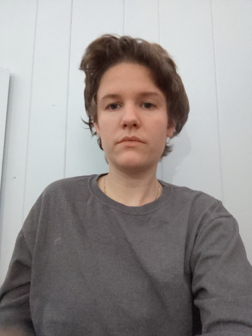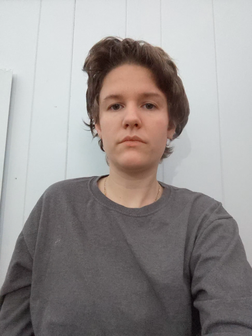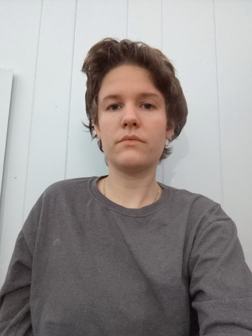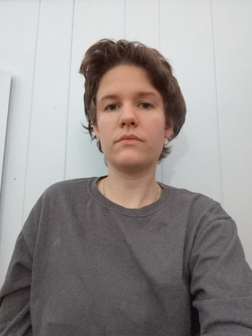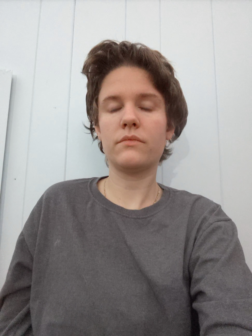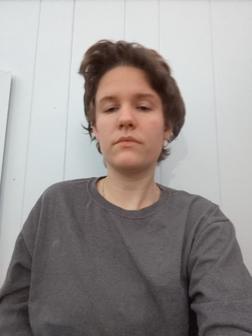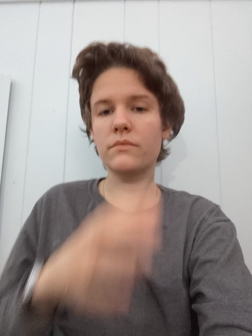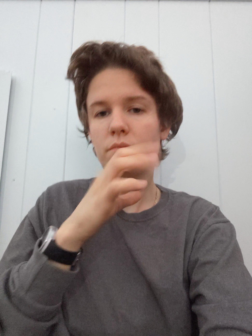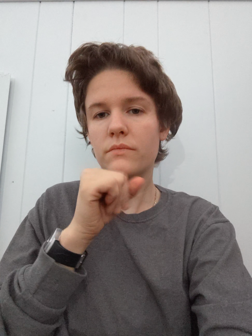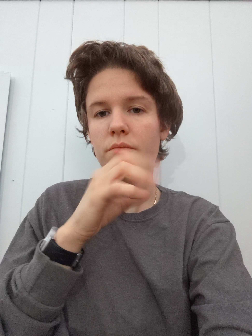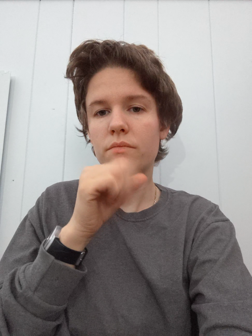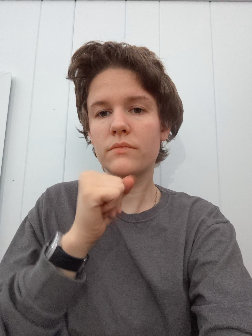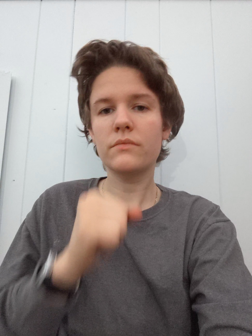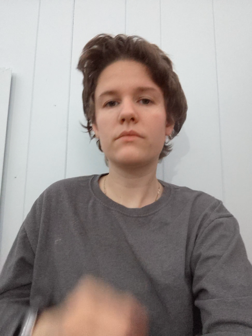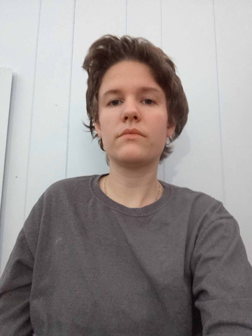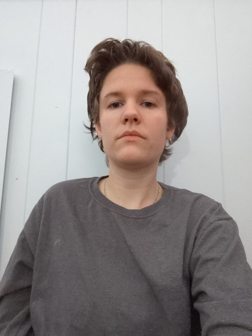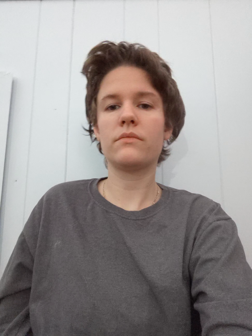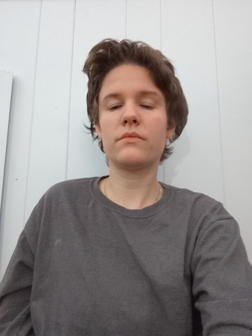orange